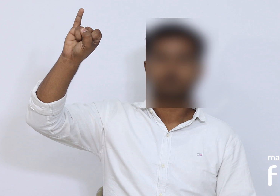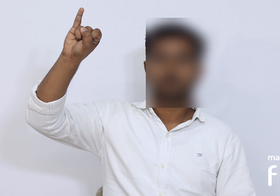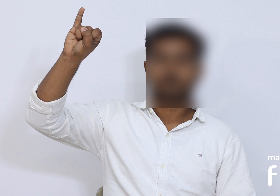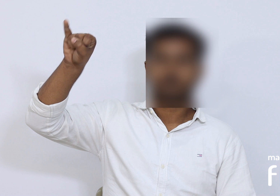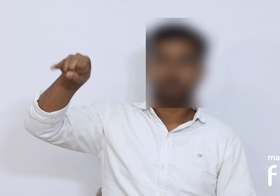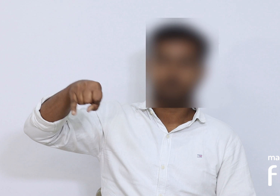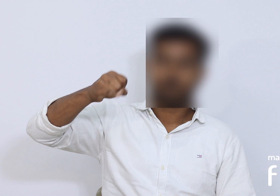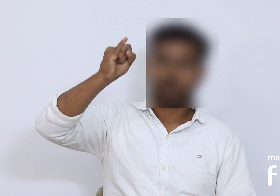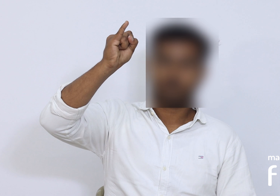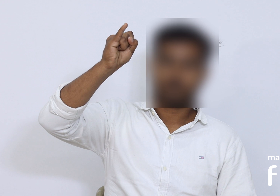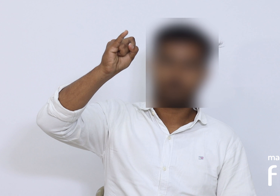ج